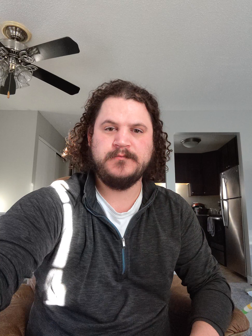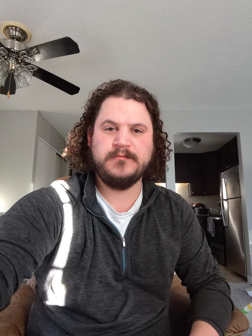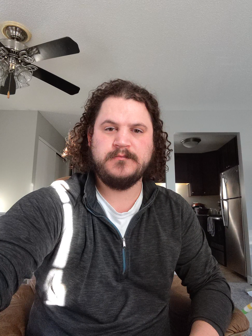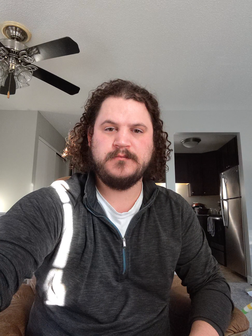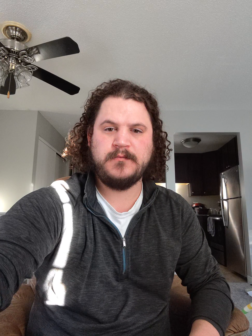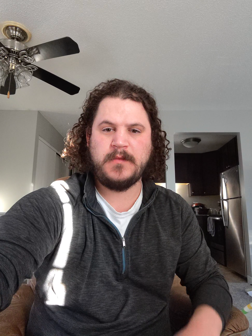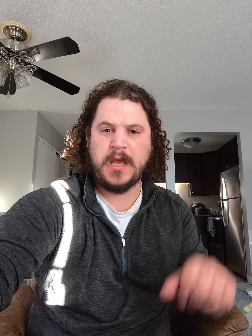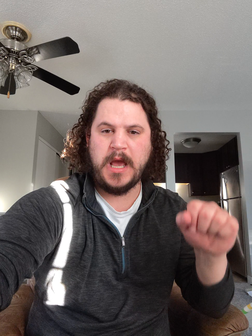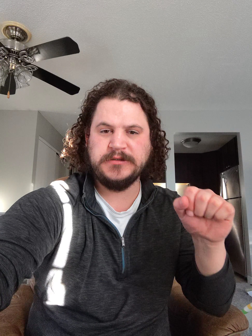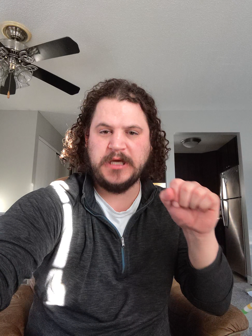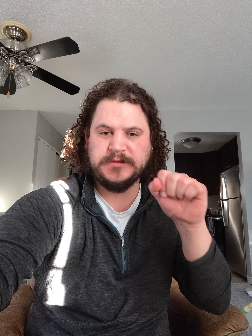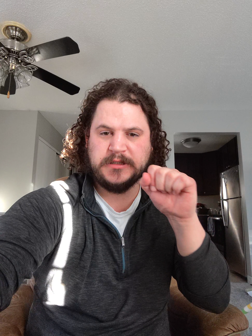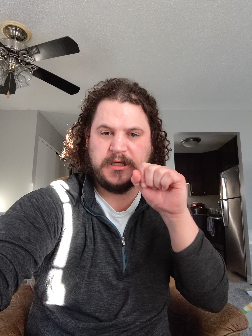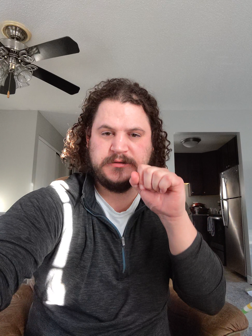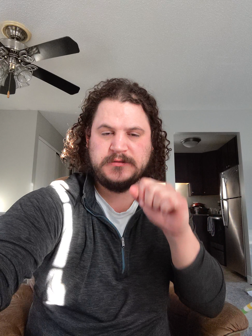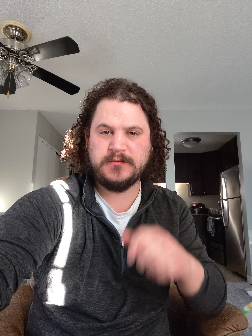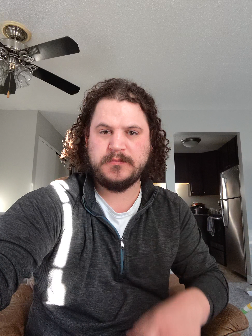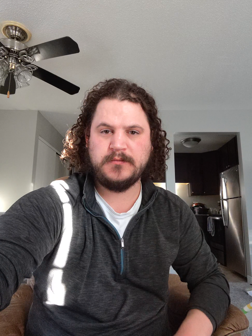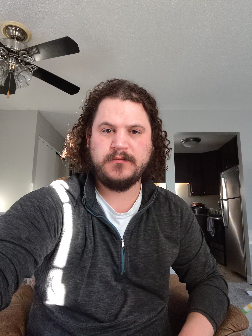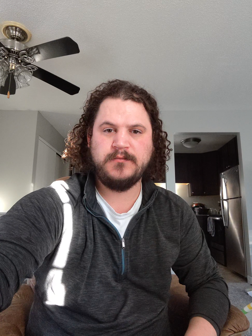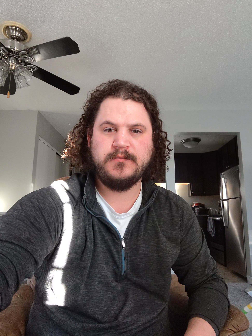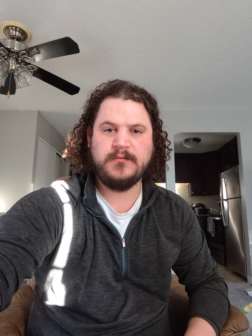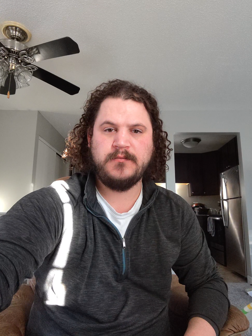carrot